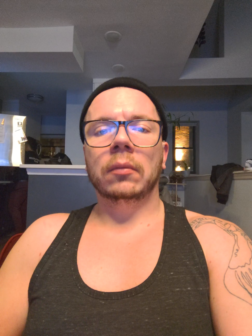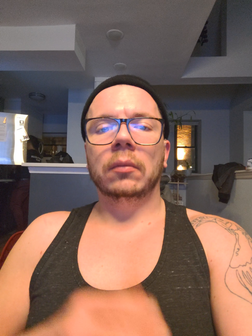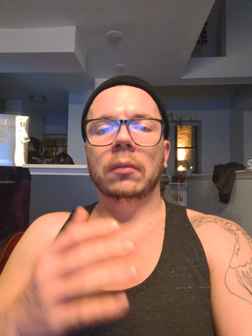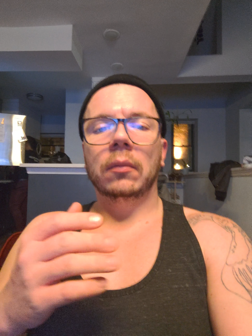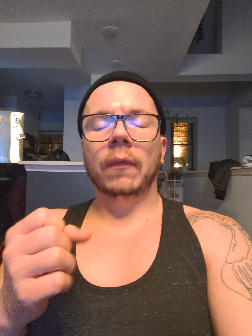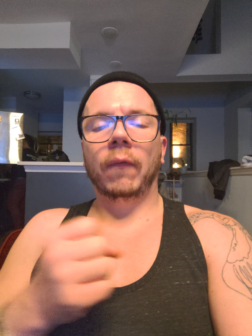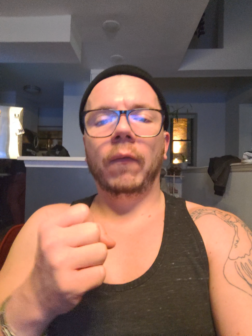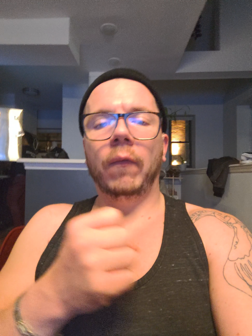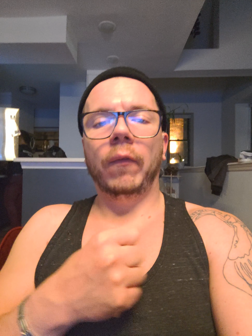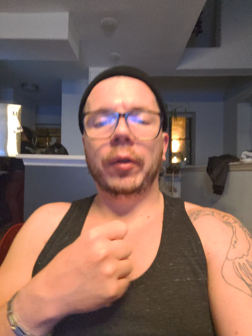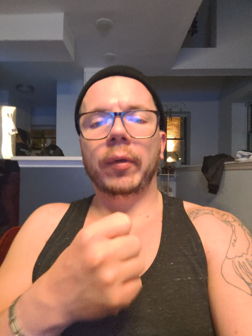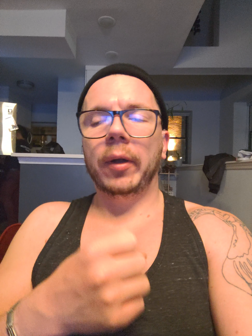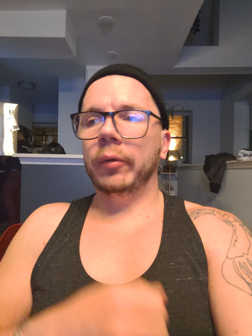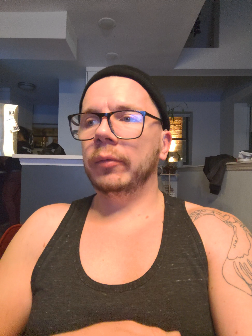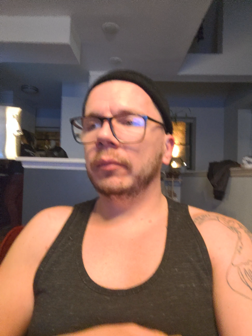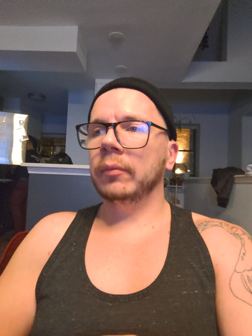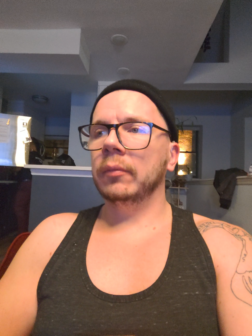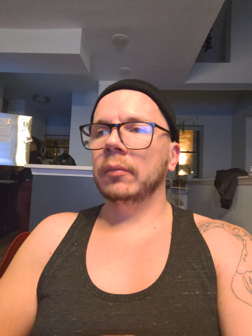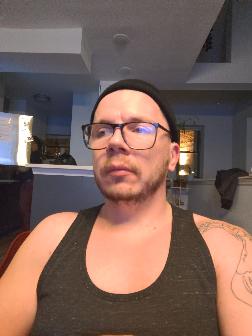refrigerator